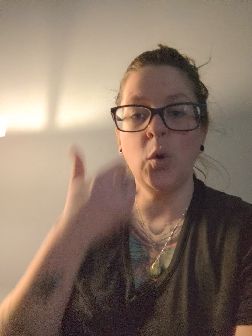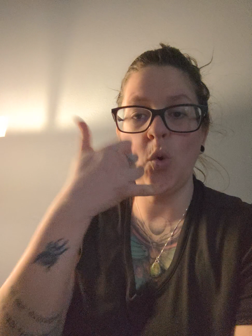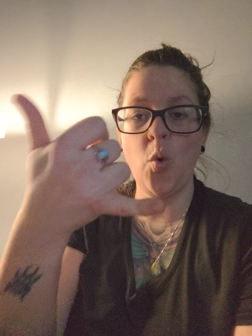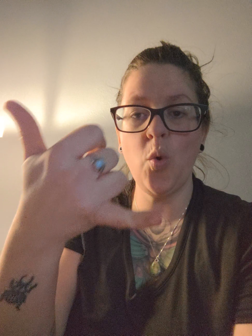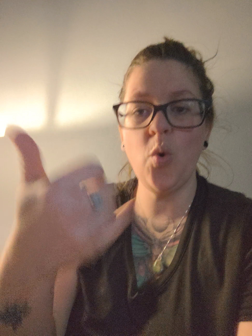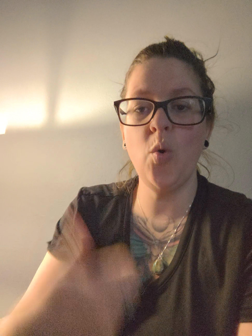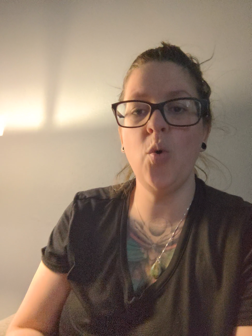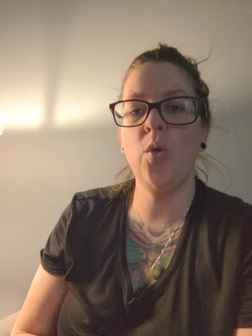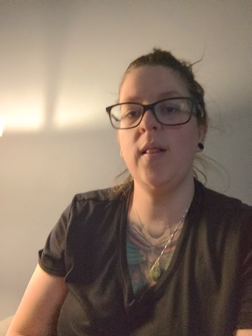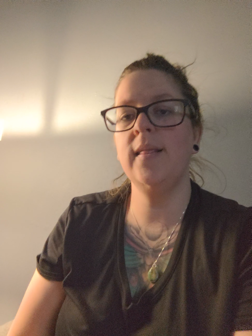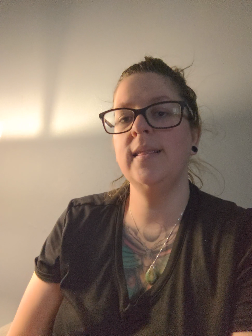call on the phone